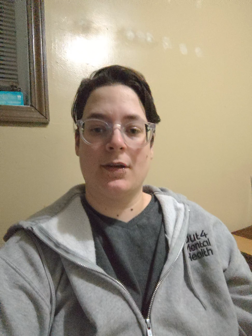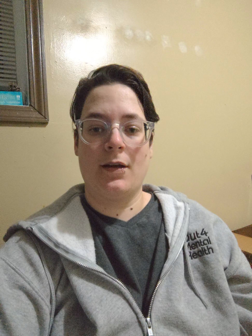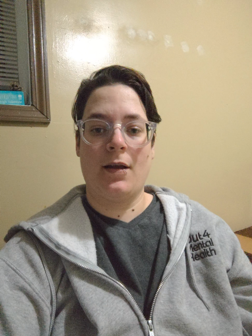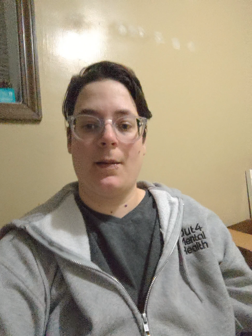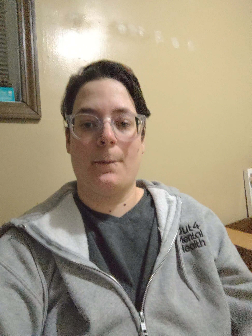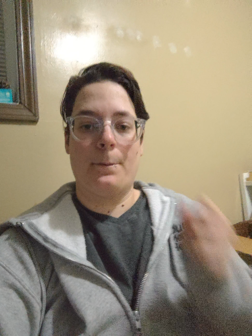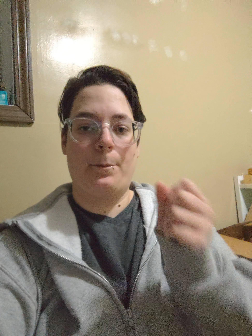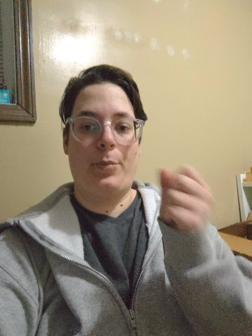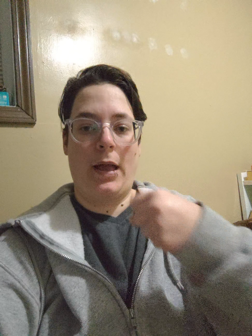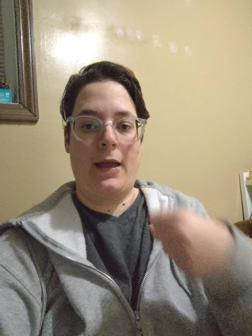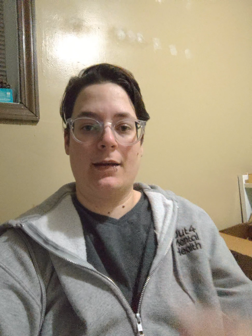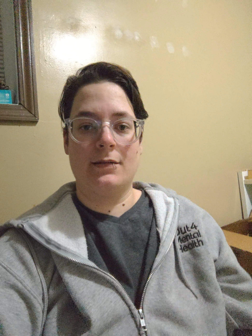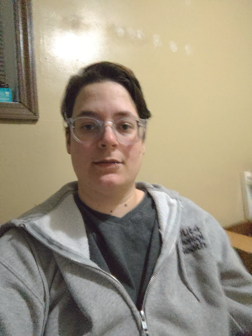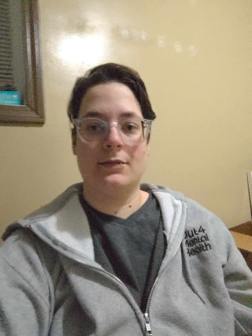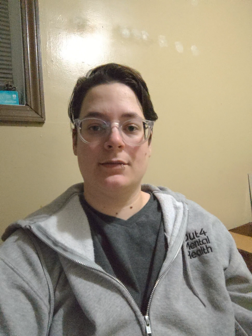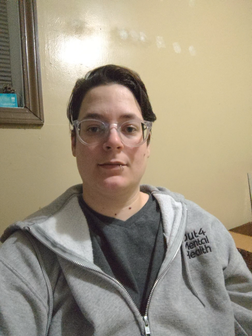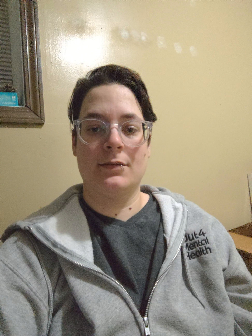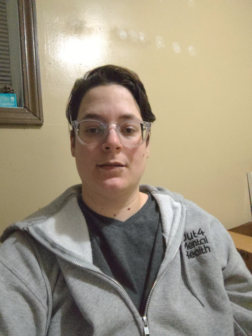make